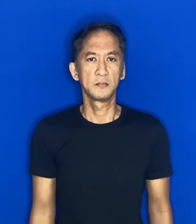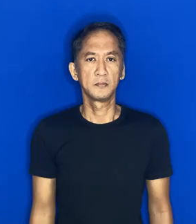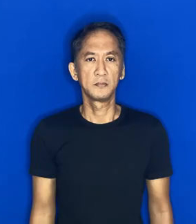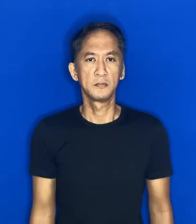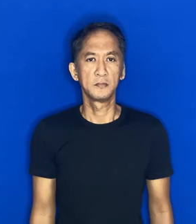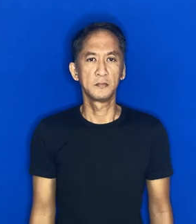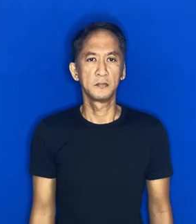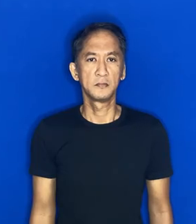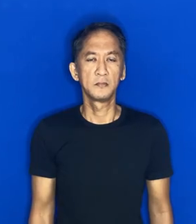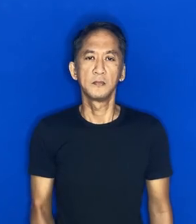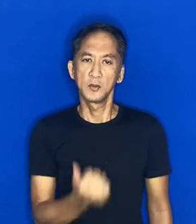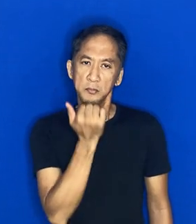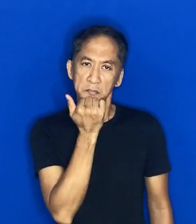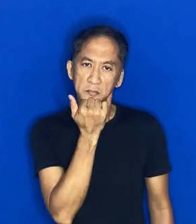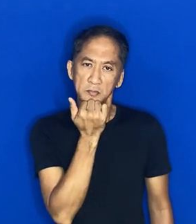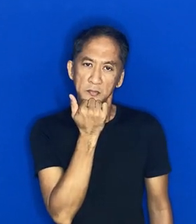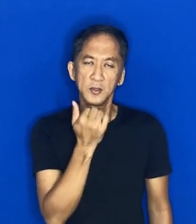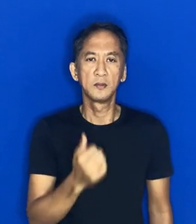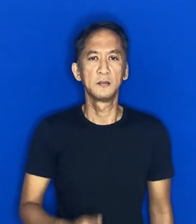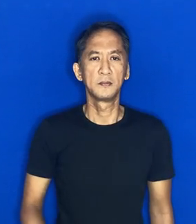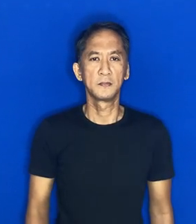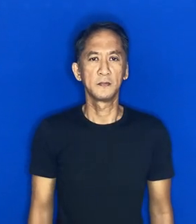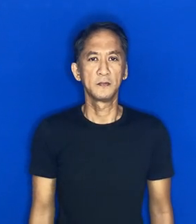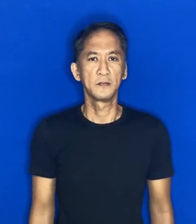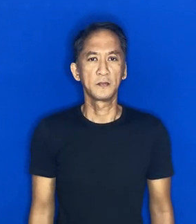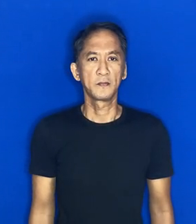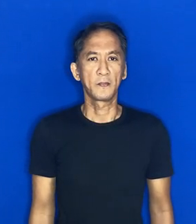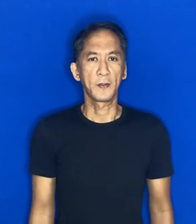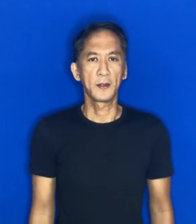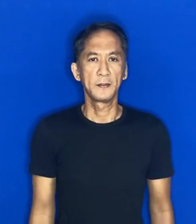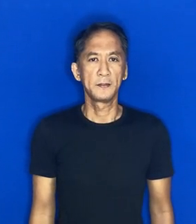wrong